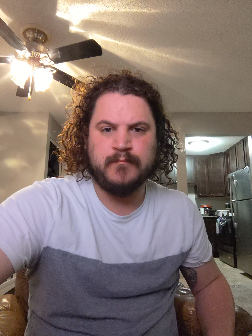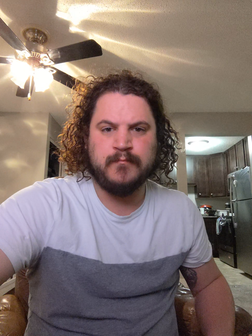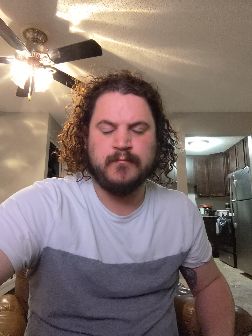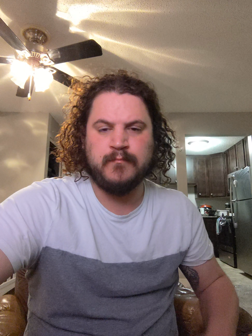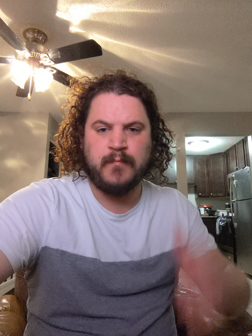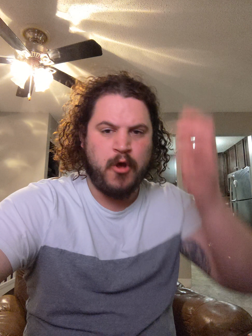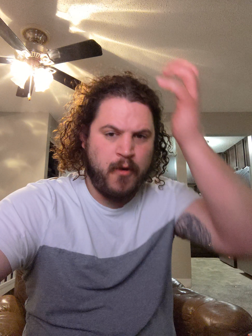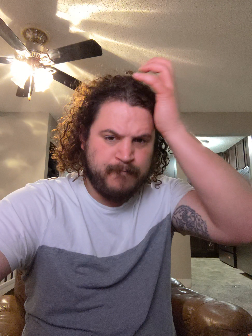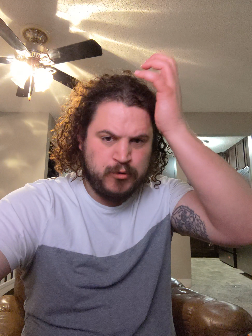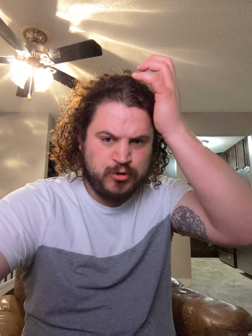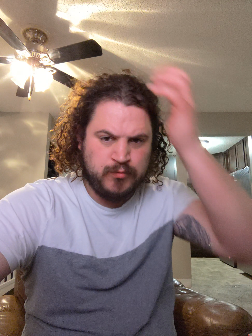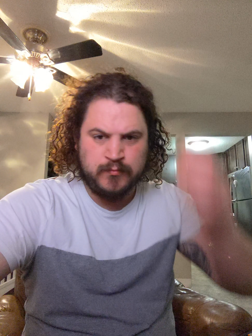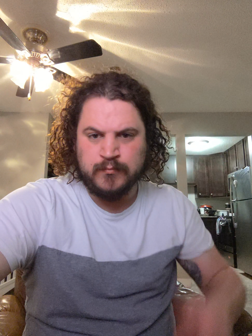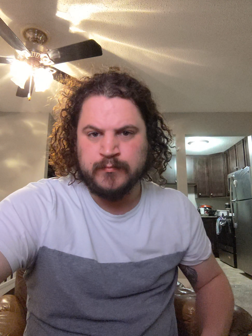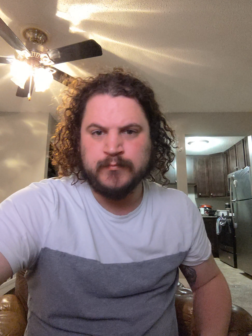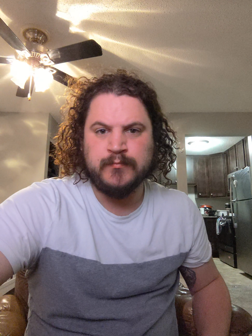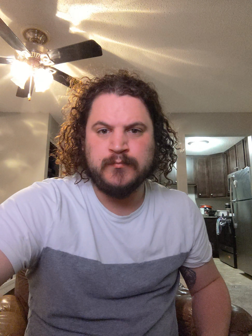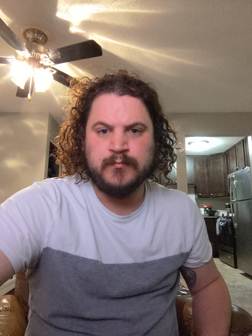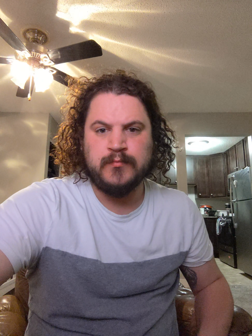garbage